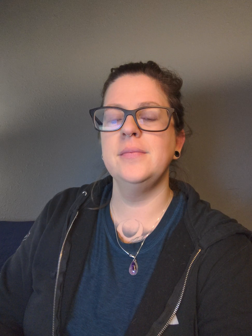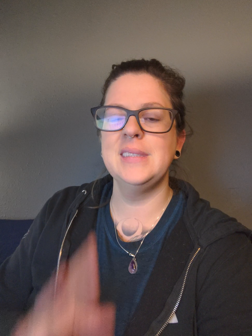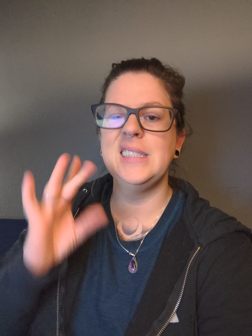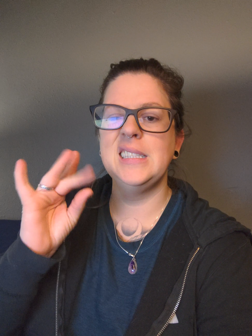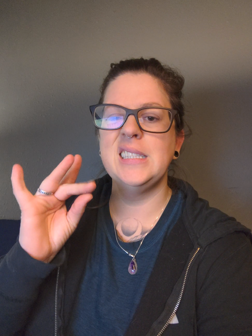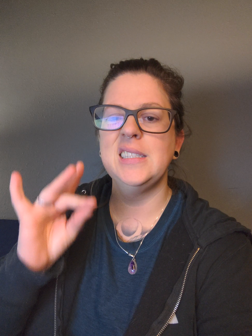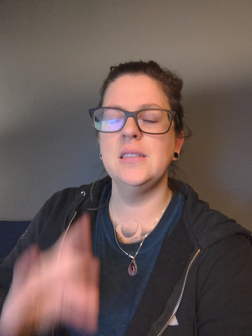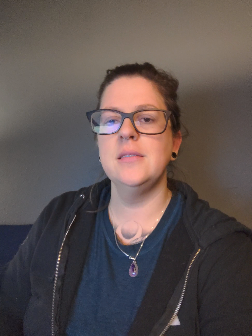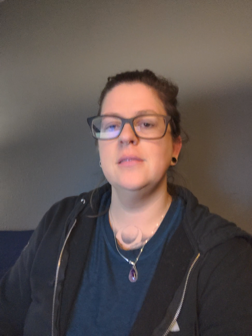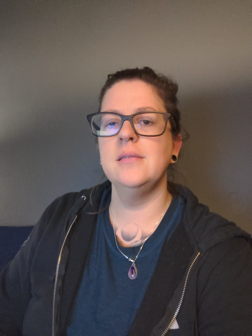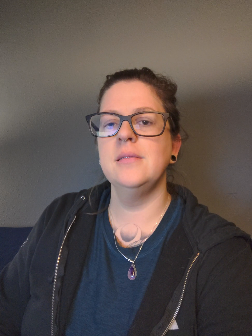sticky